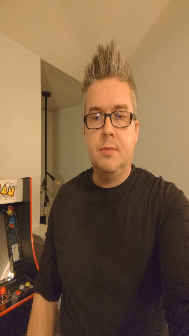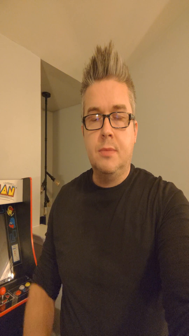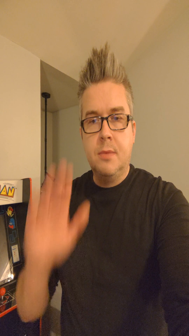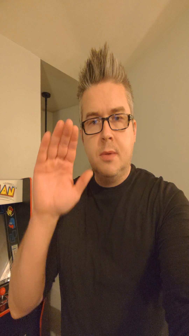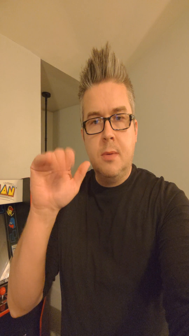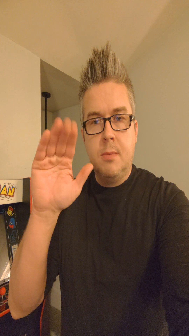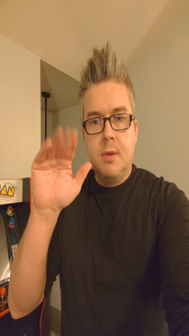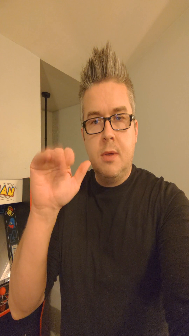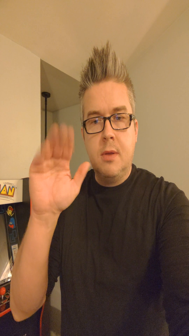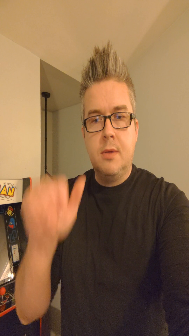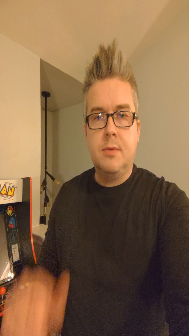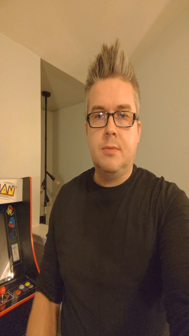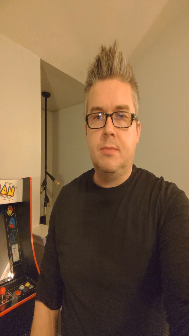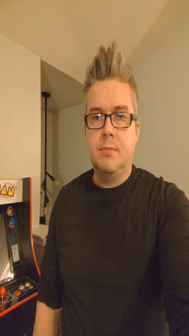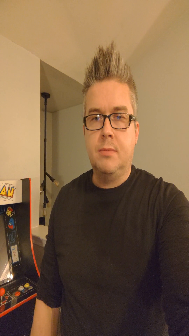bye